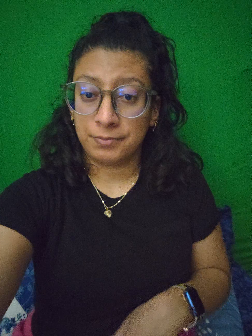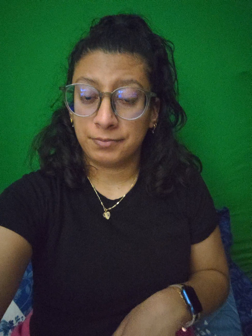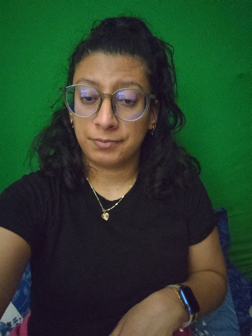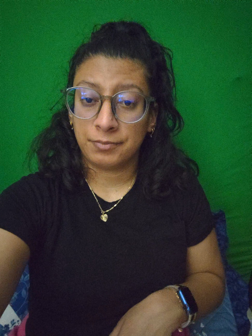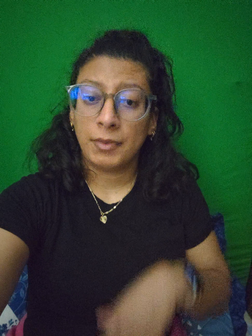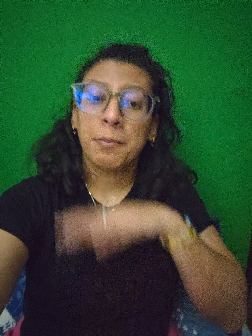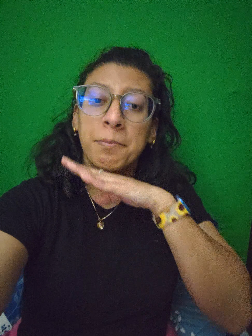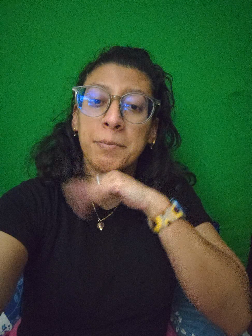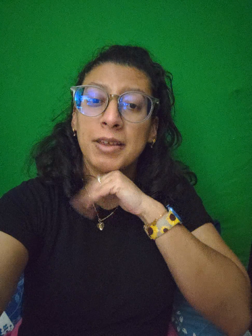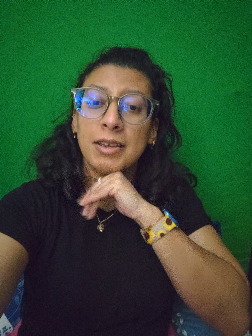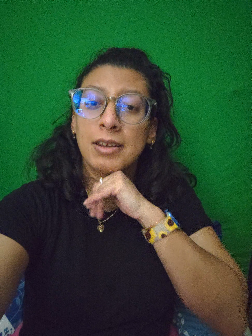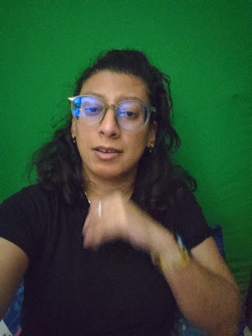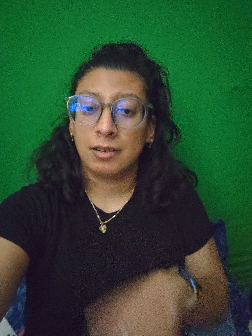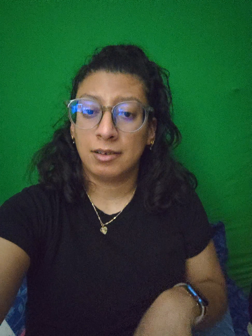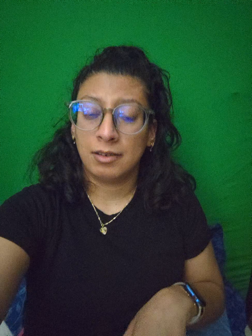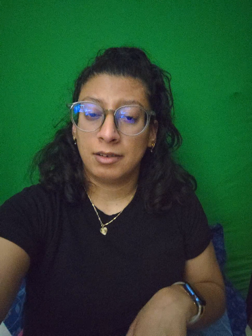pig